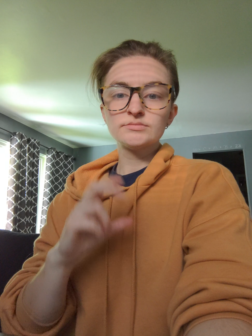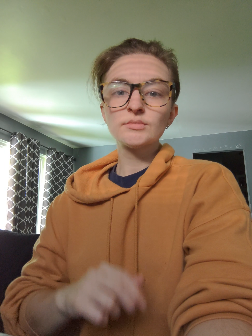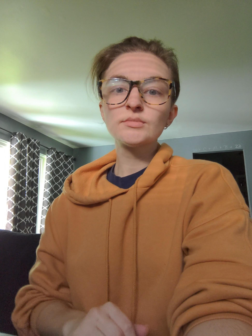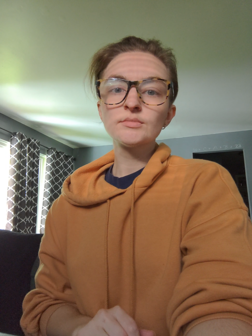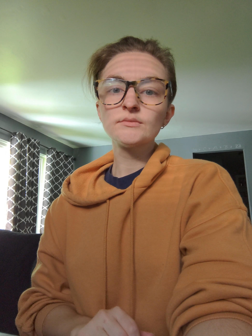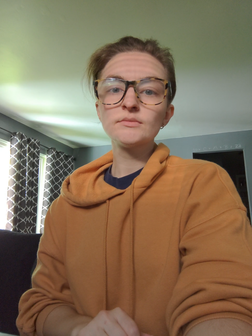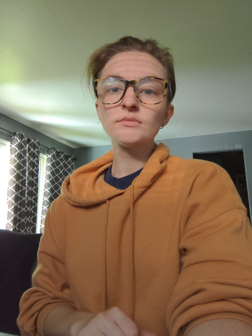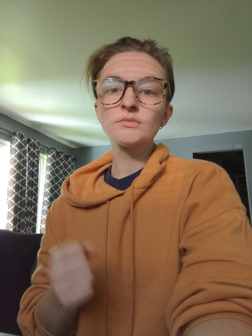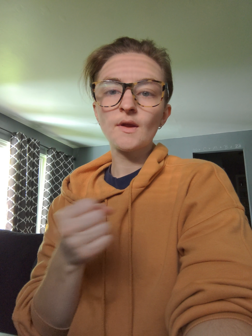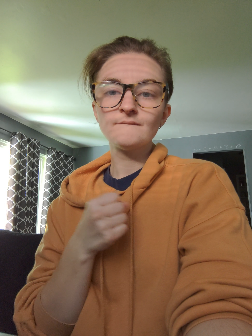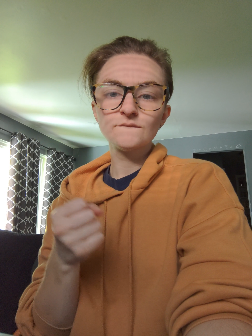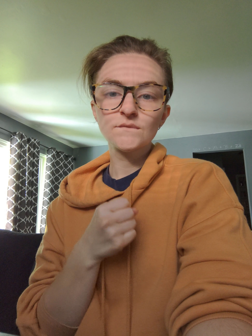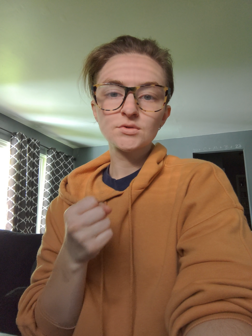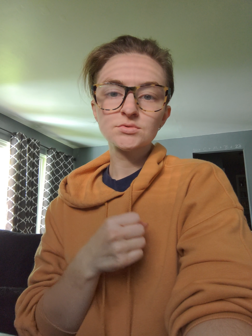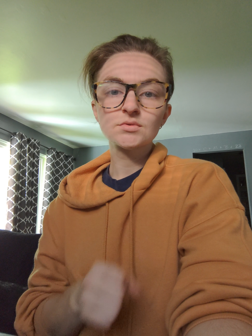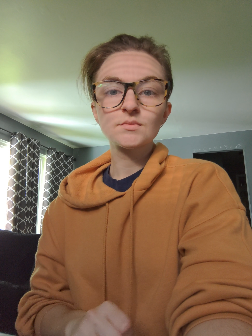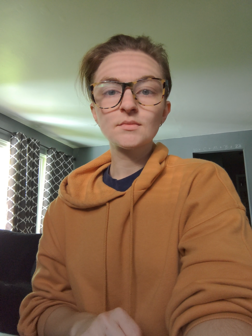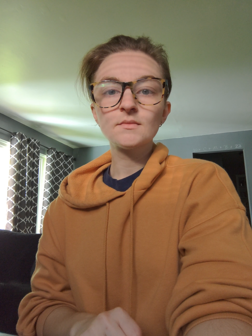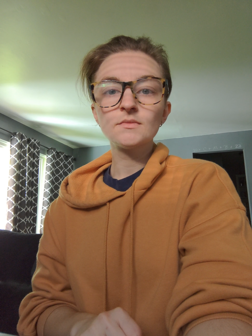coffee